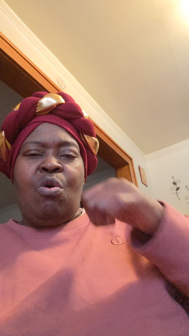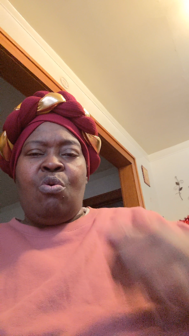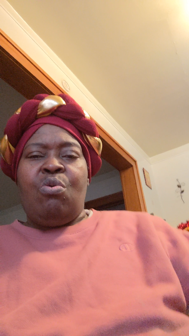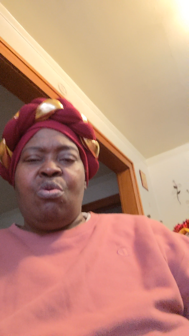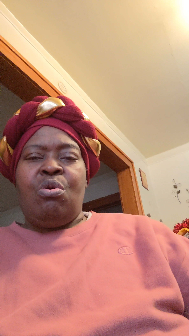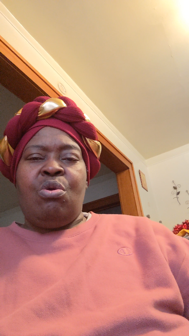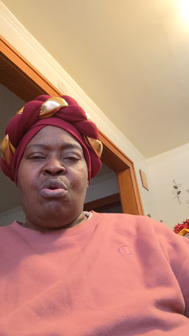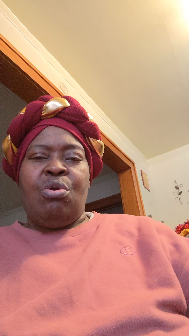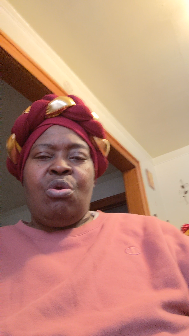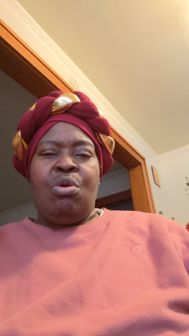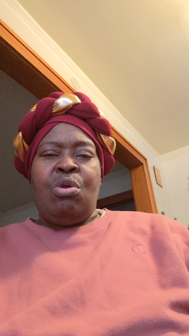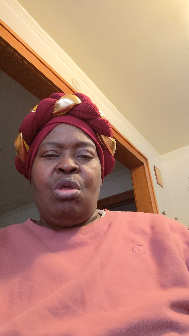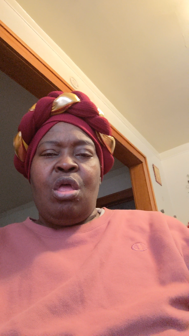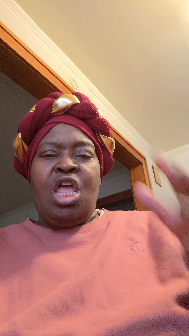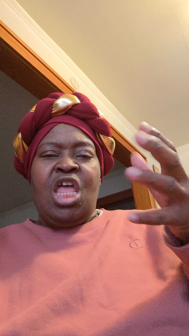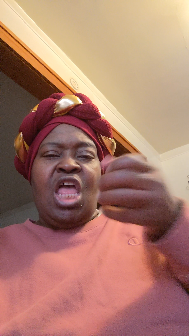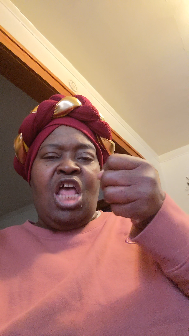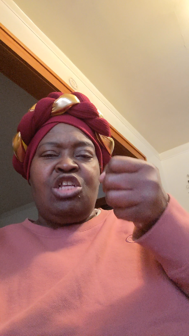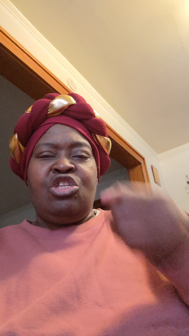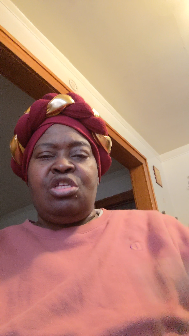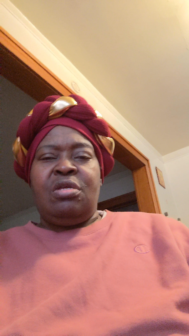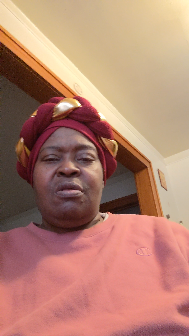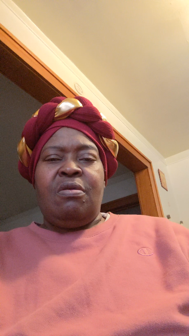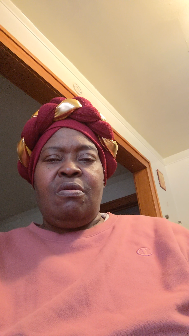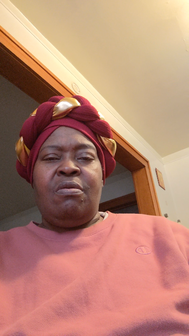catch